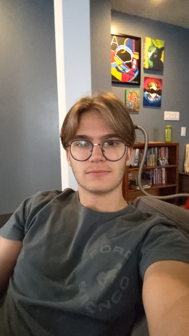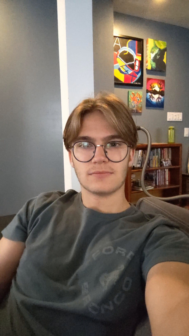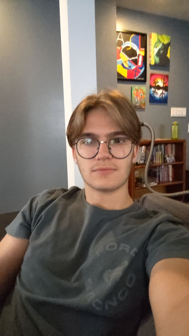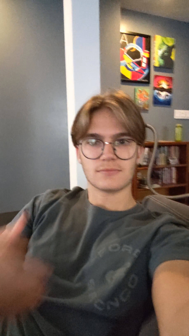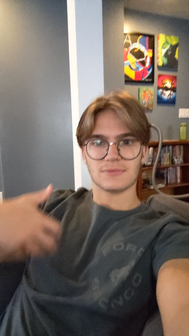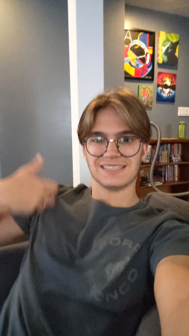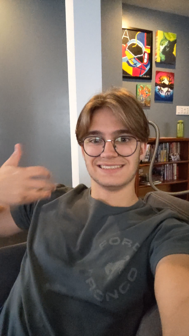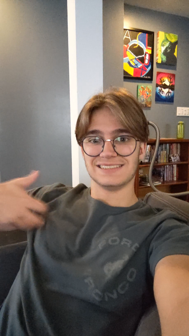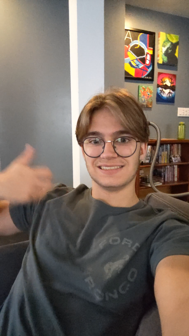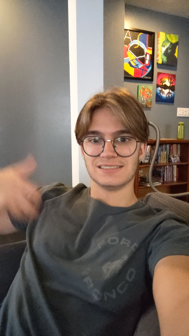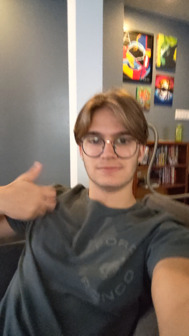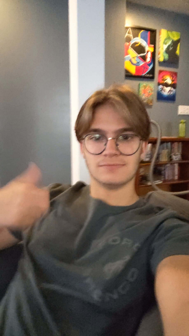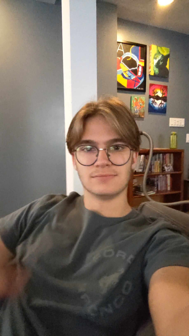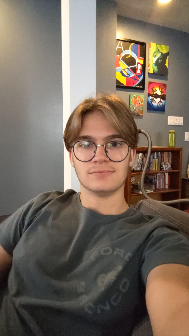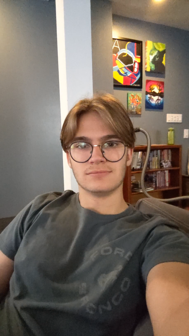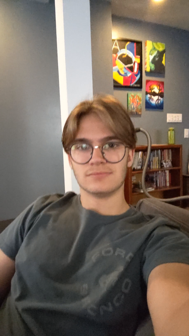monkey